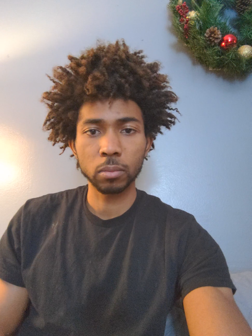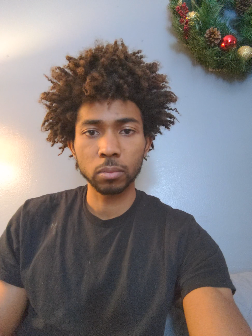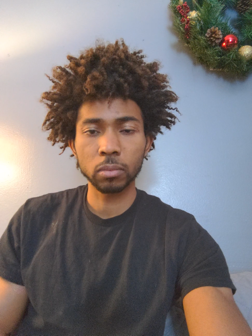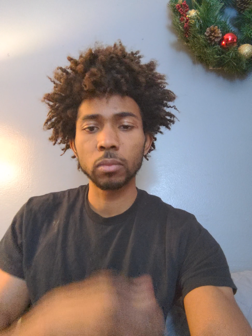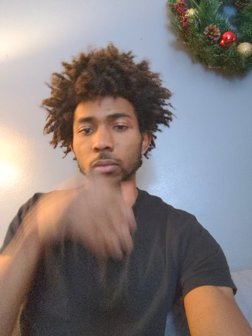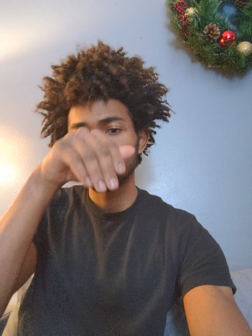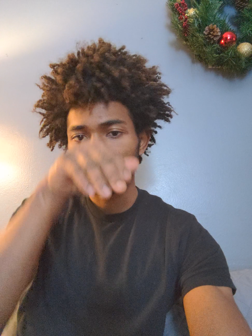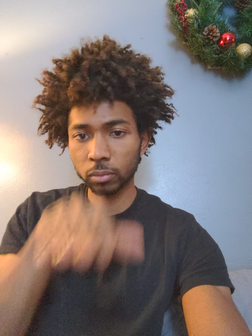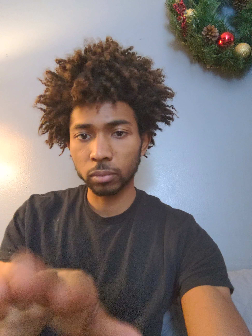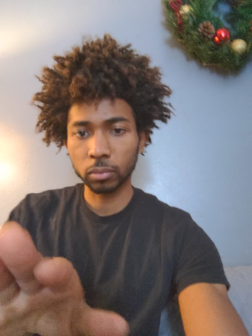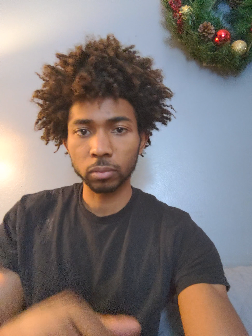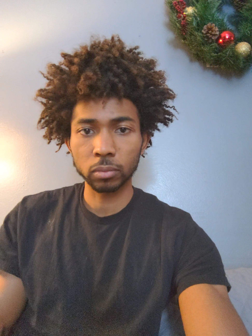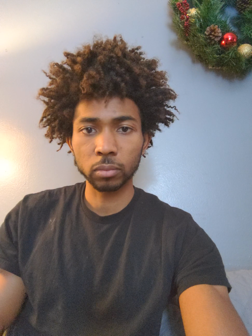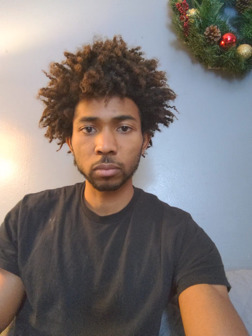elephant